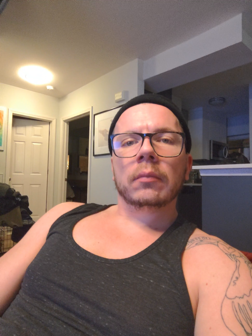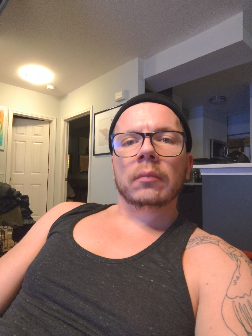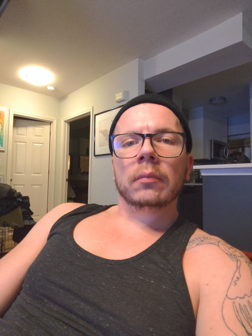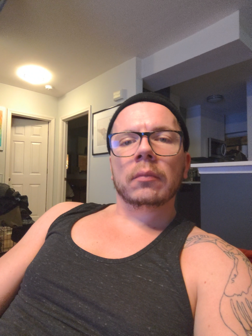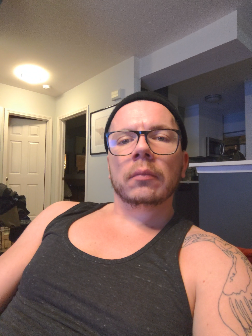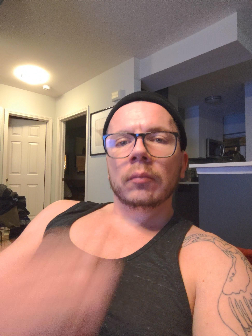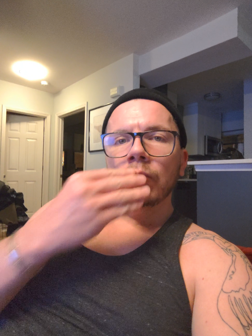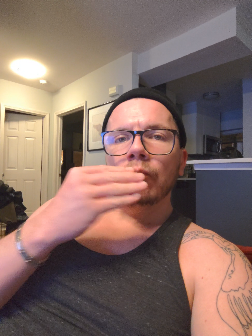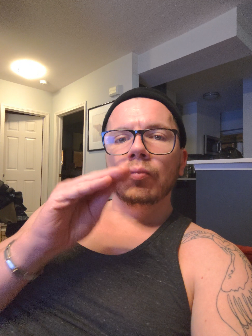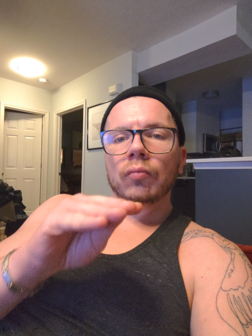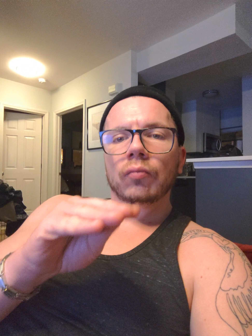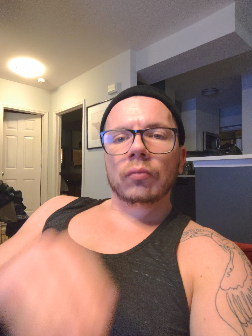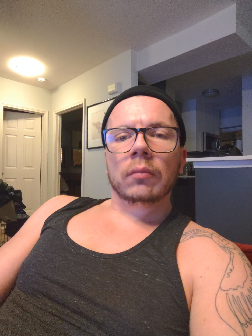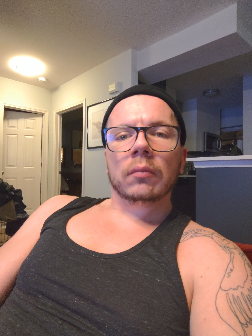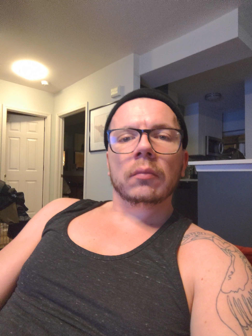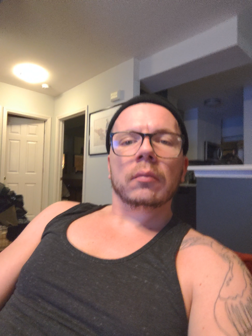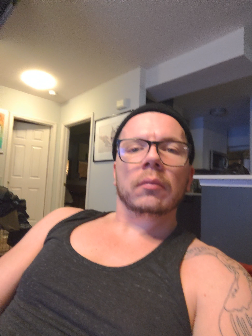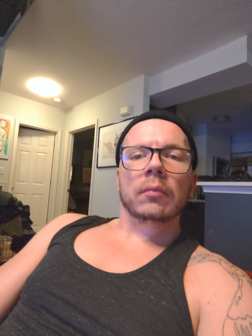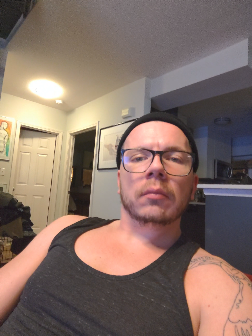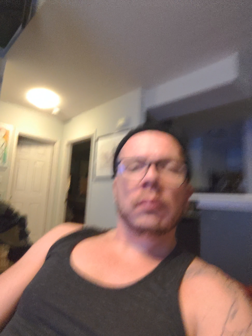kiss